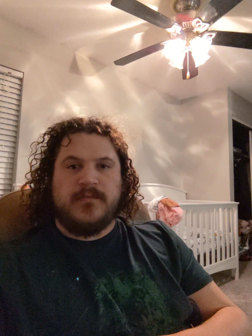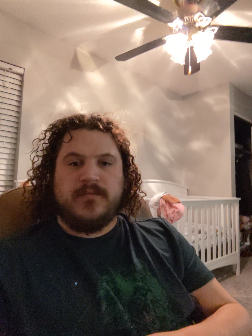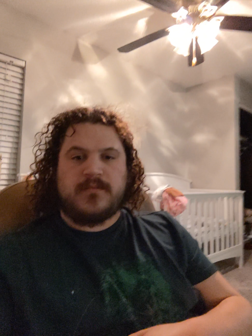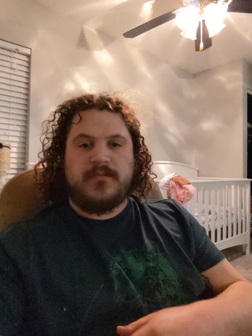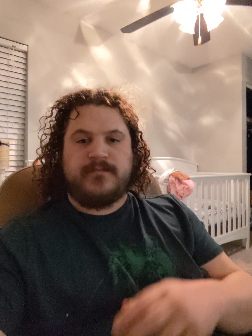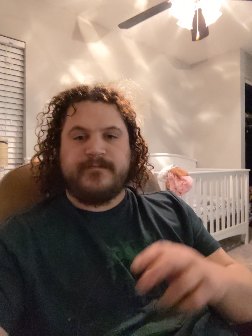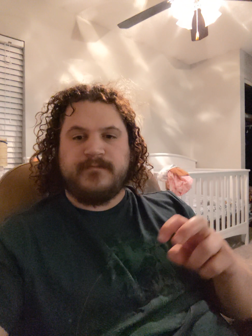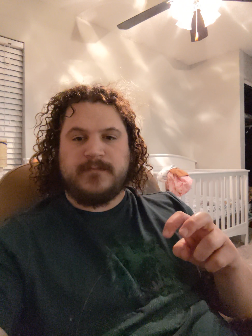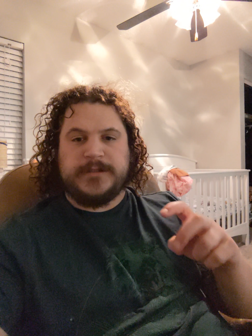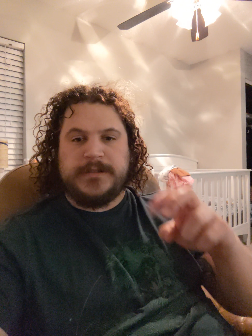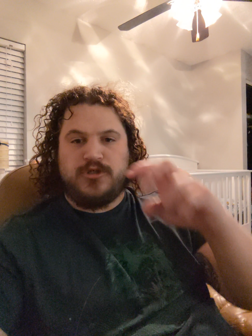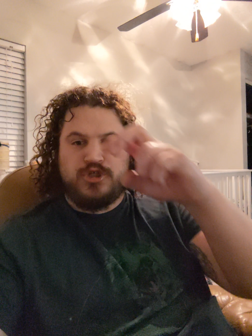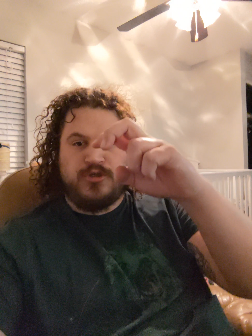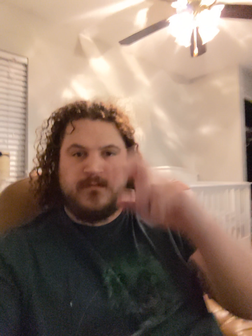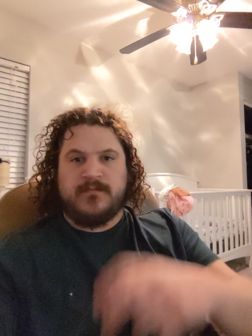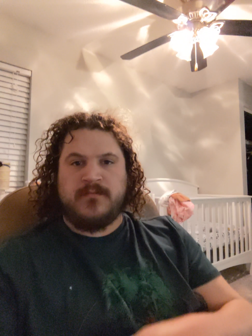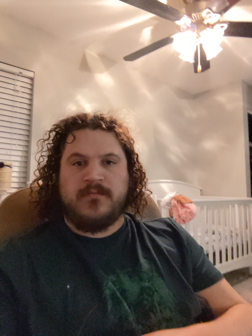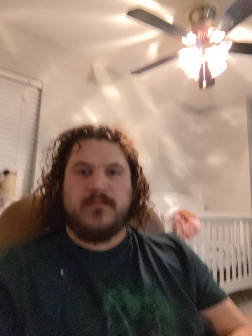stairs